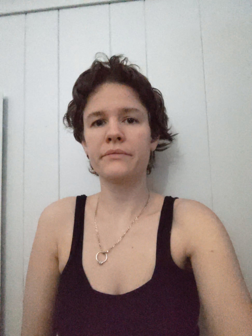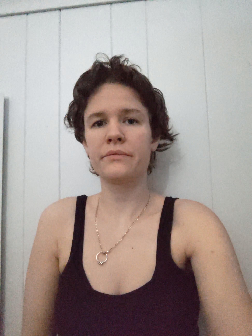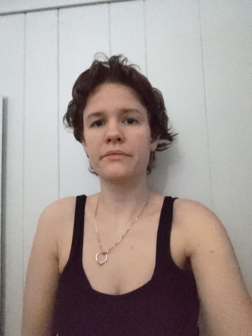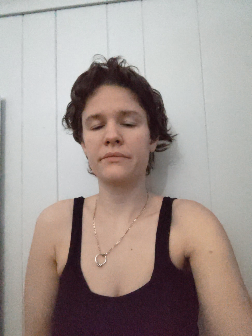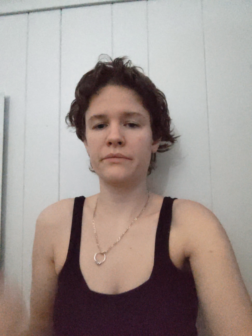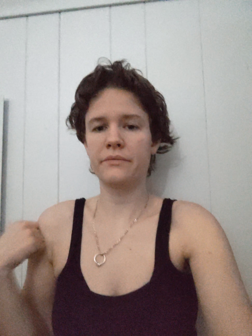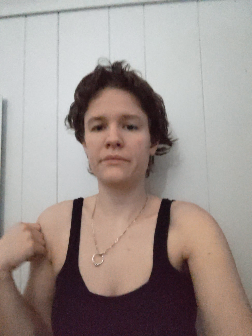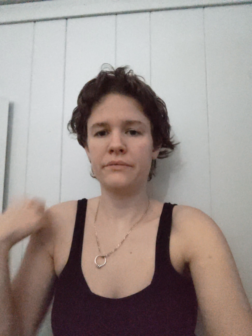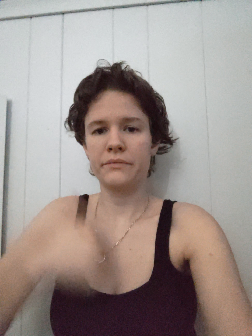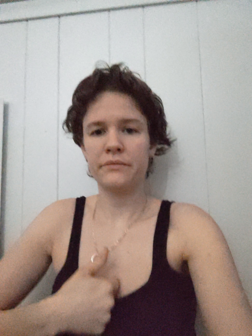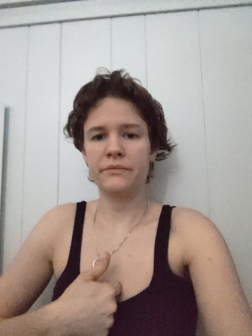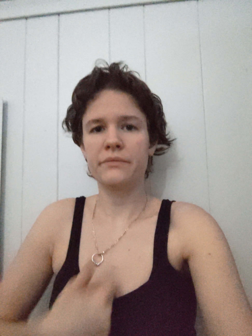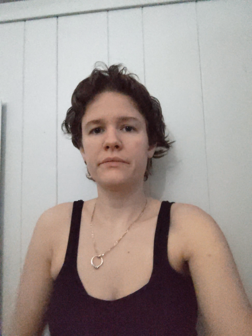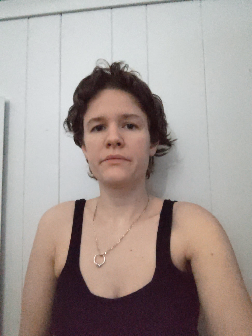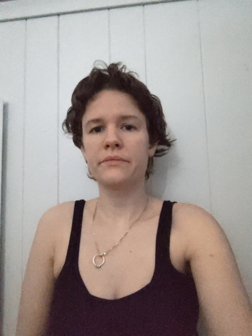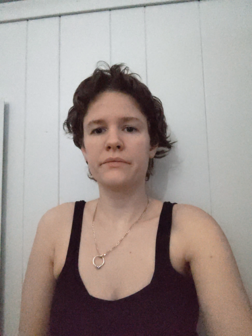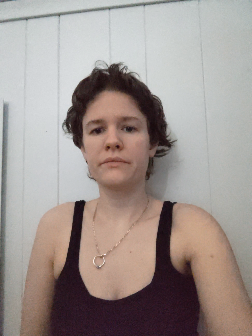jacket